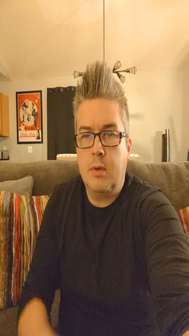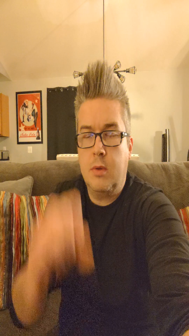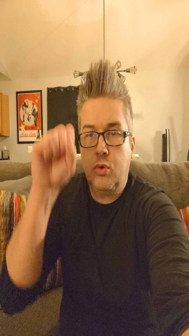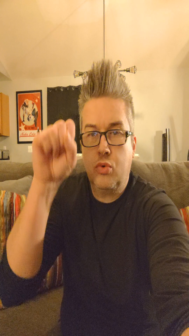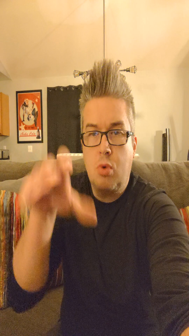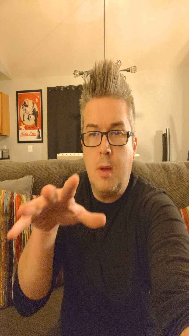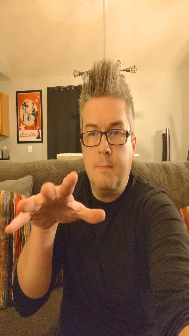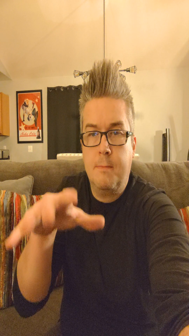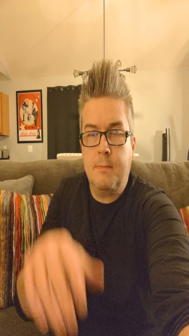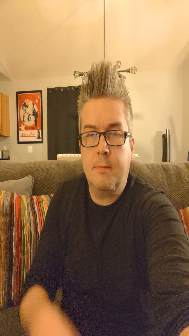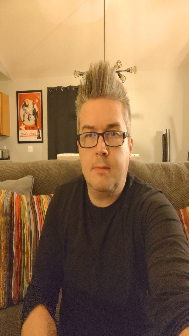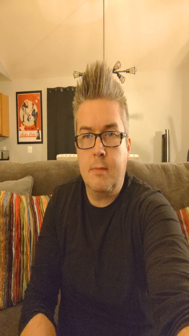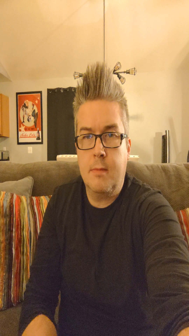drop